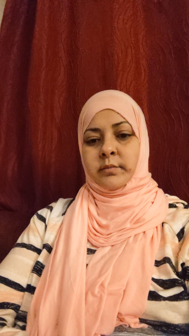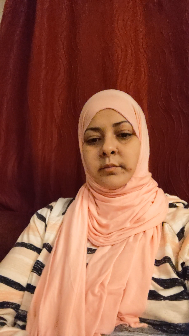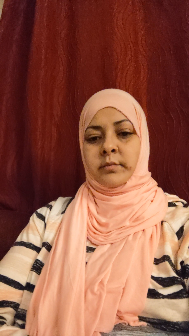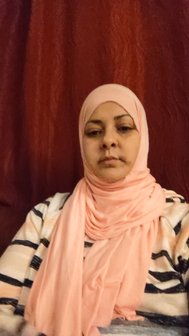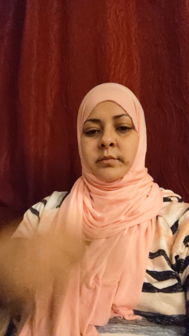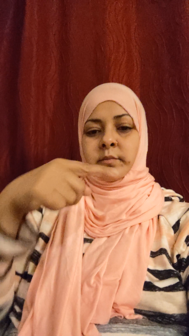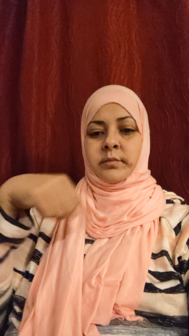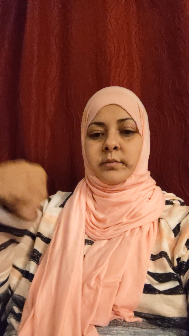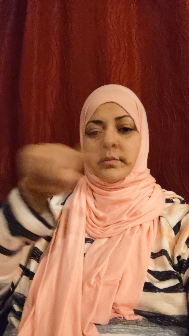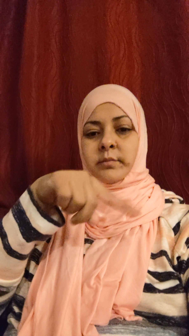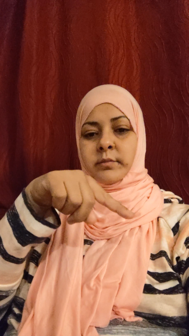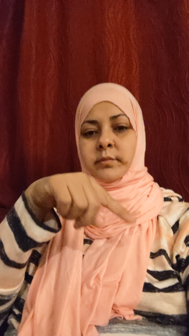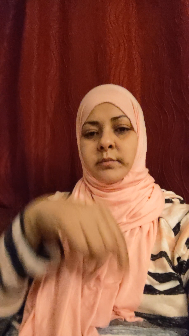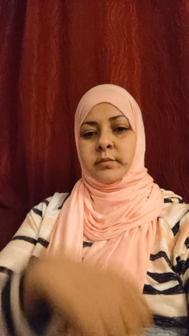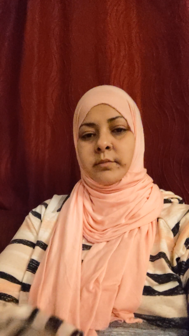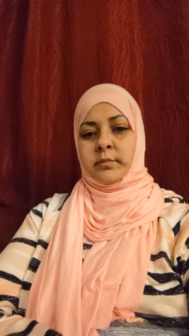around